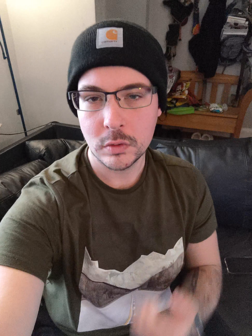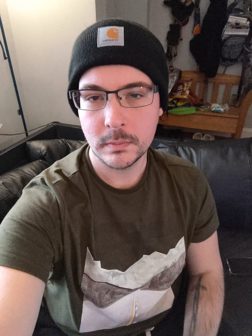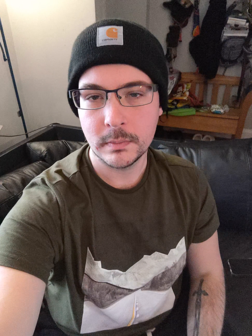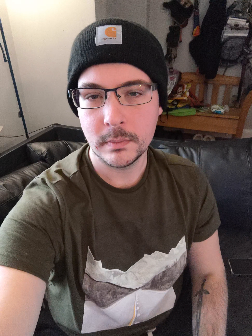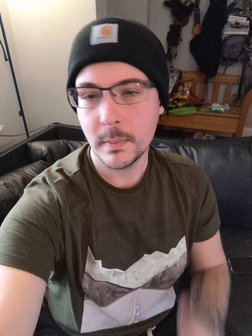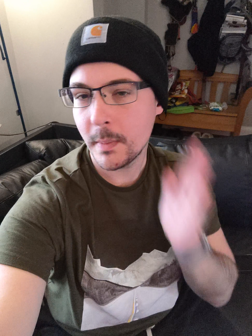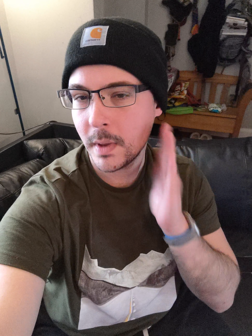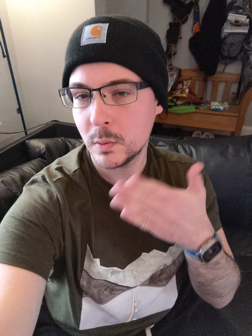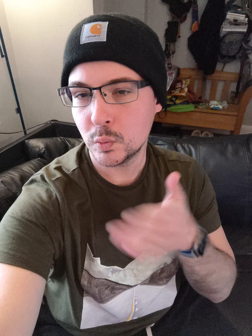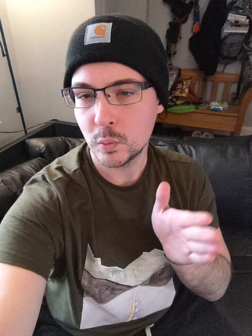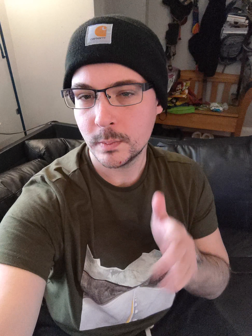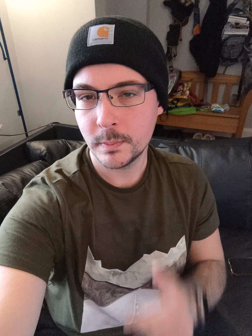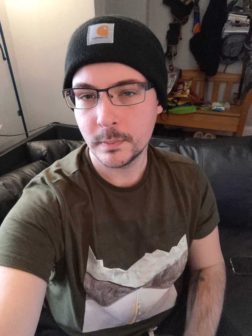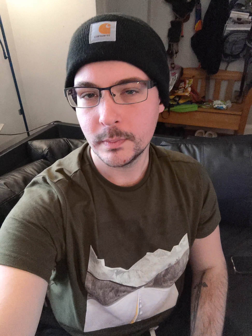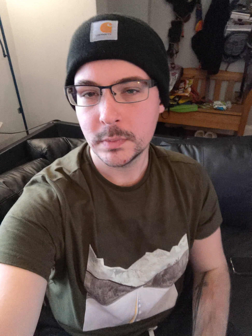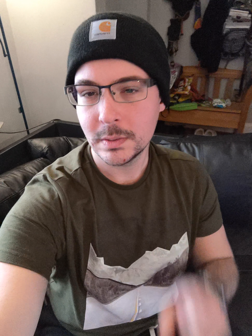bedroom